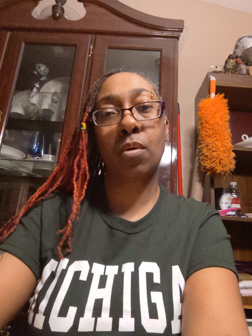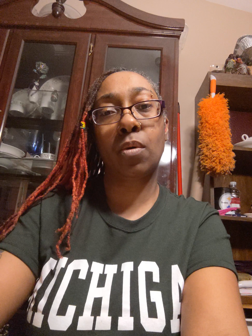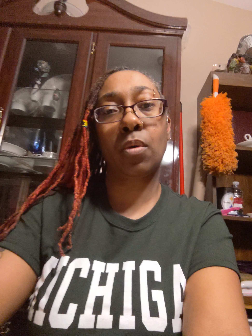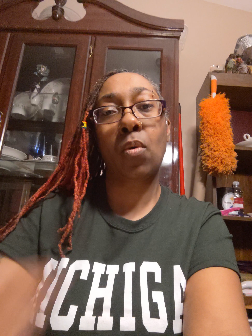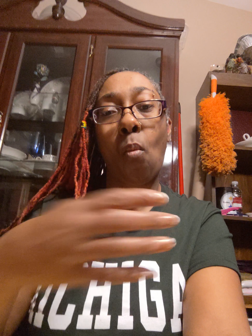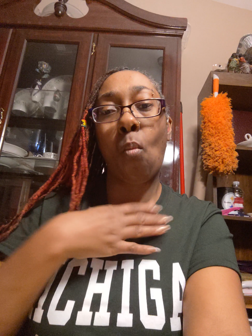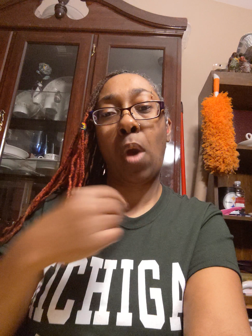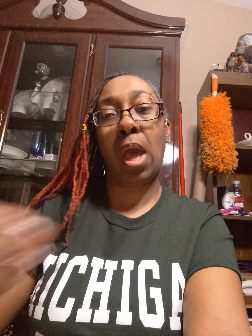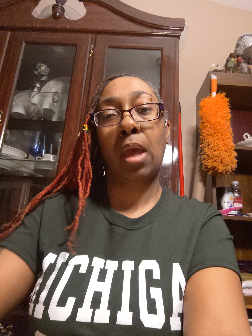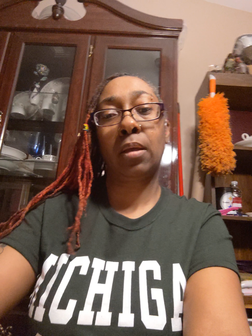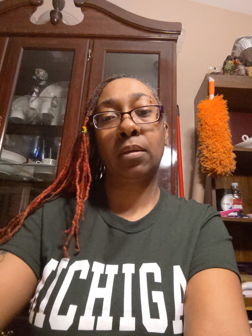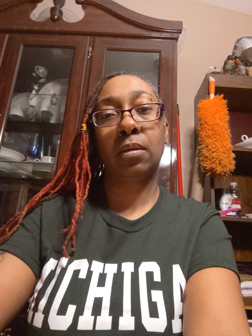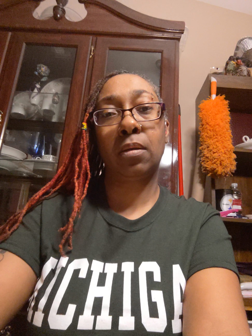white